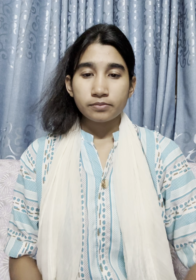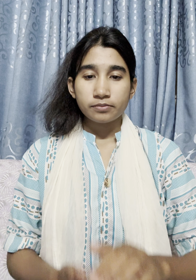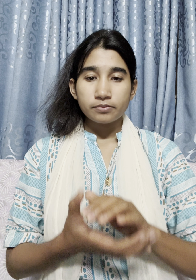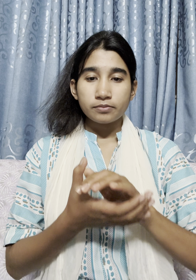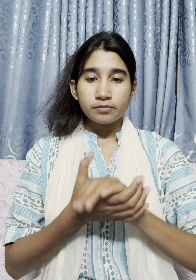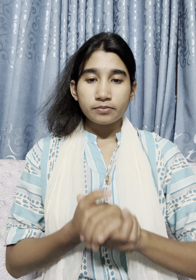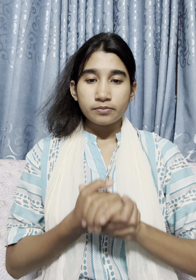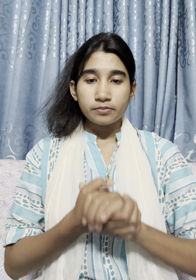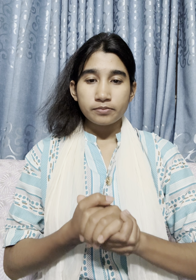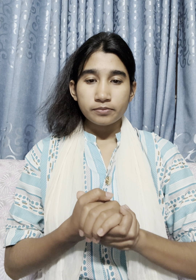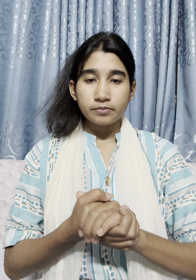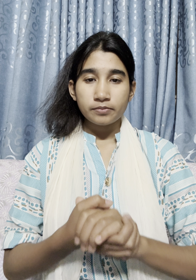বন্ধু